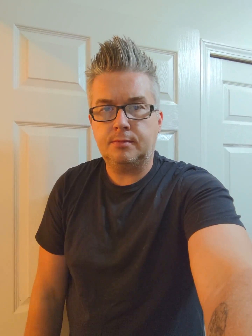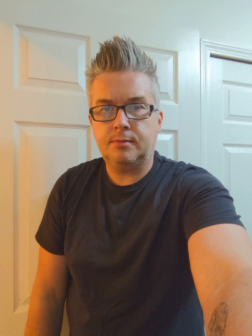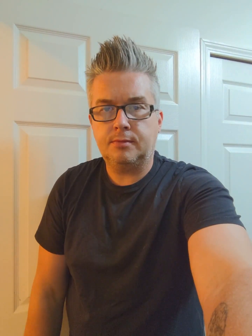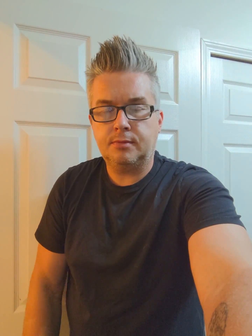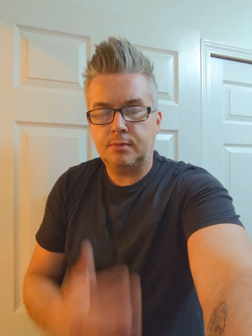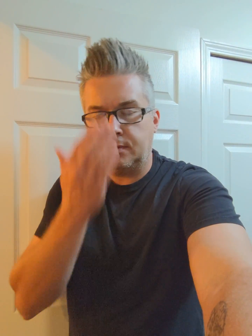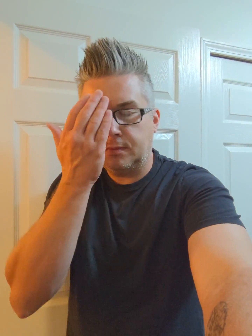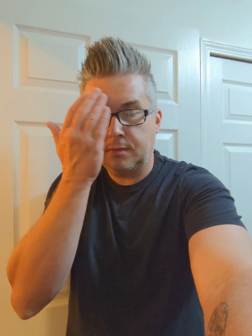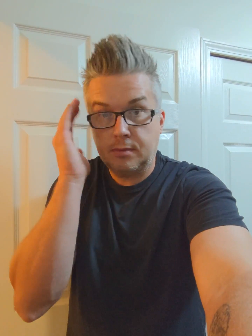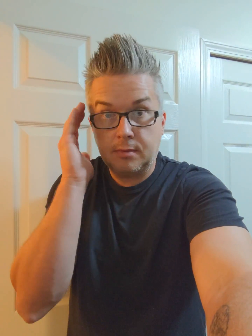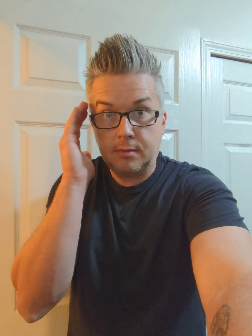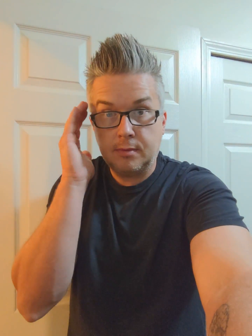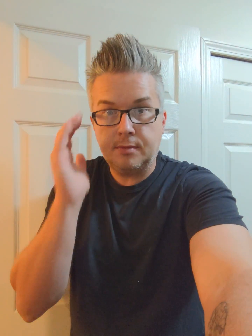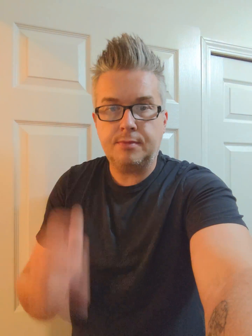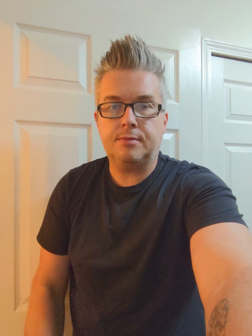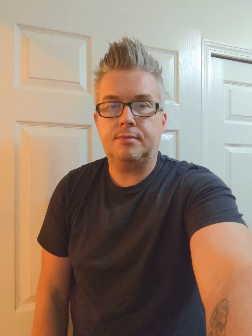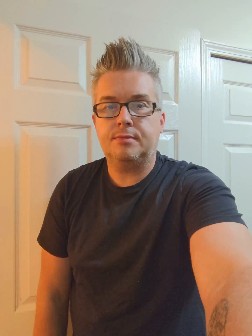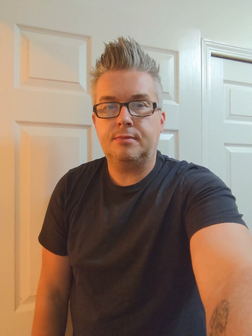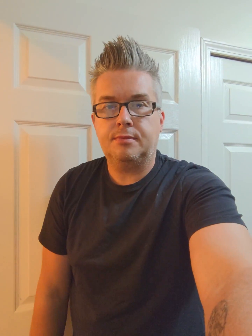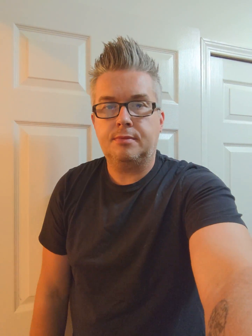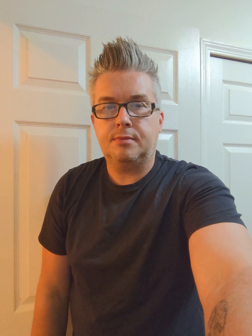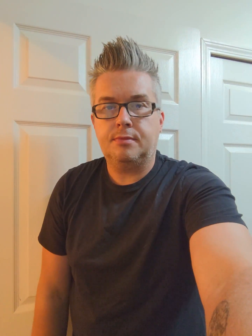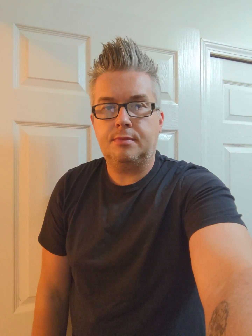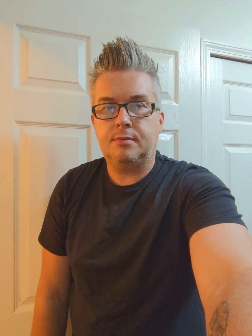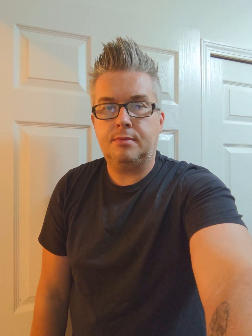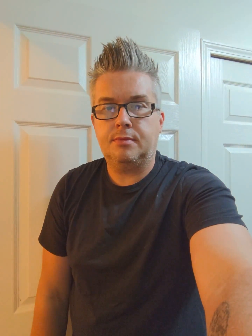peekaboo